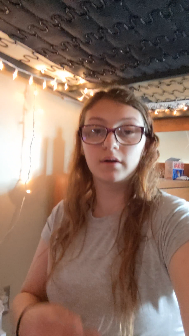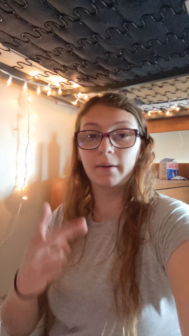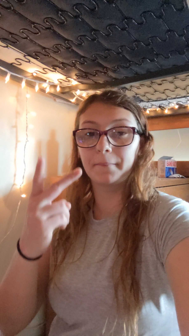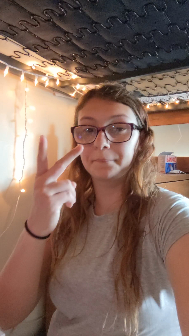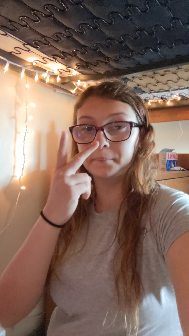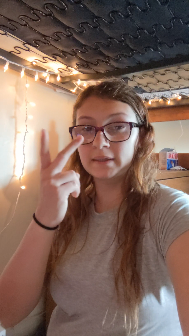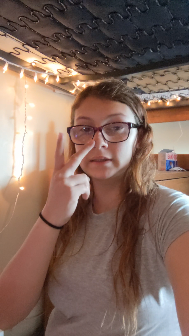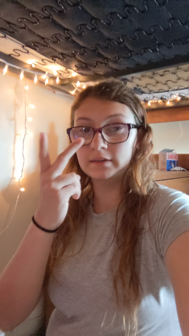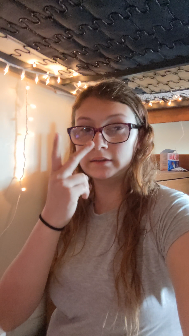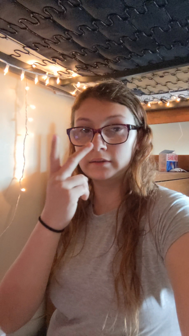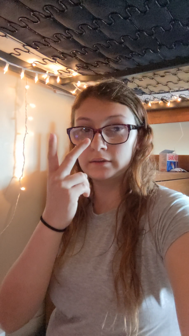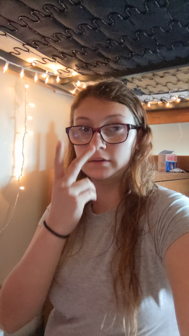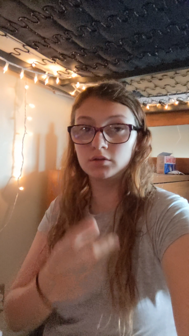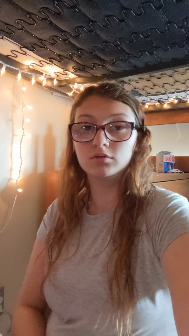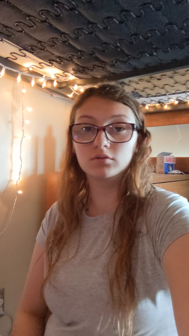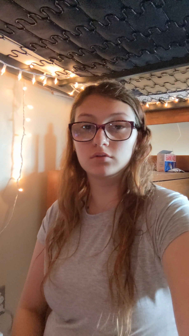penis